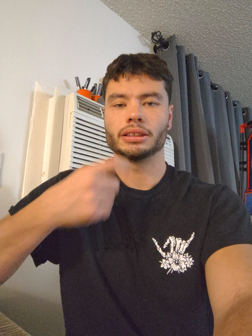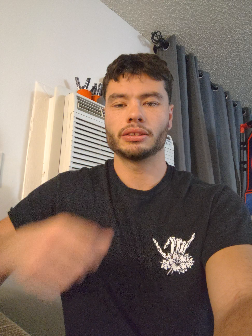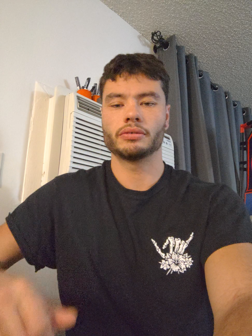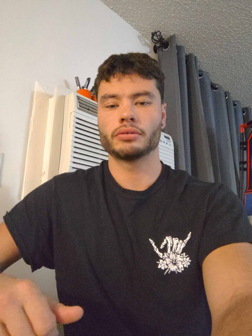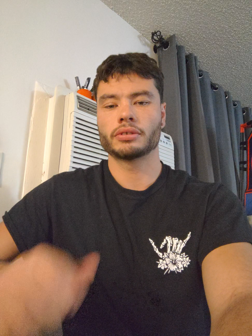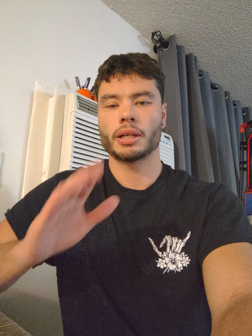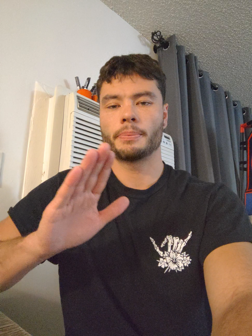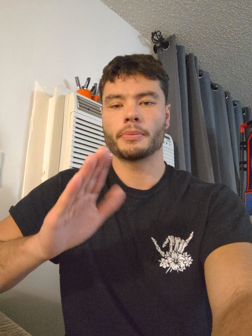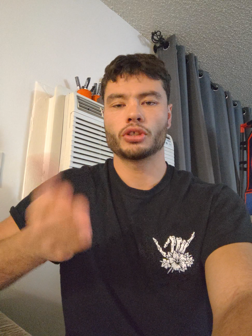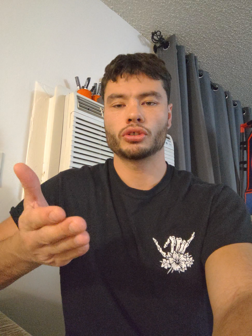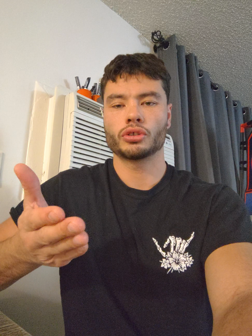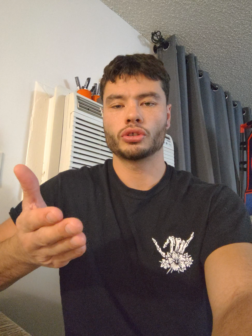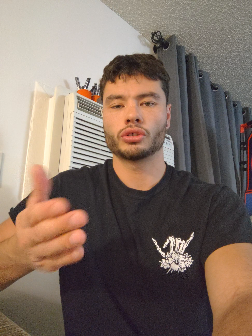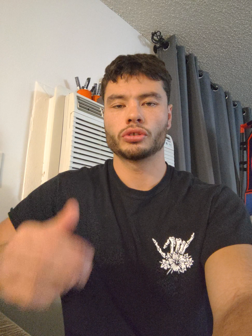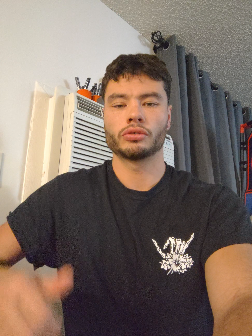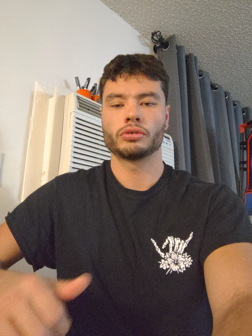book